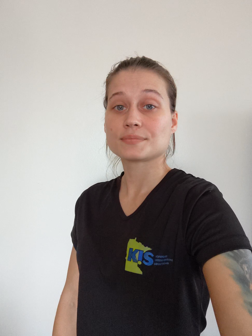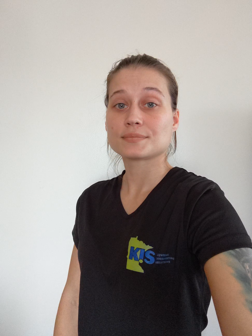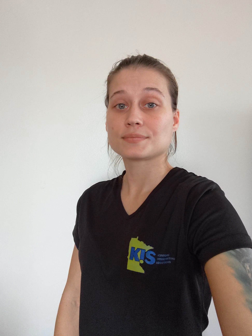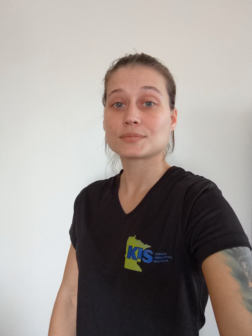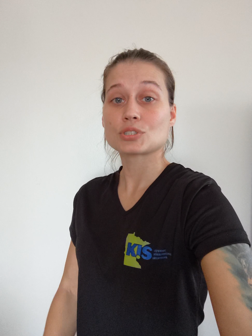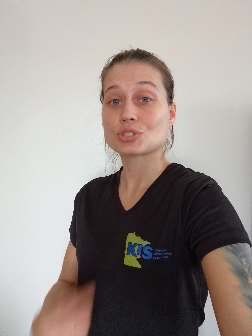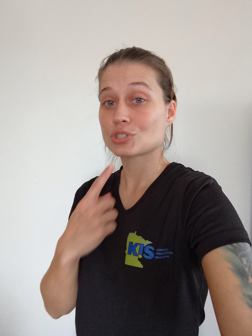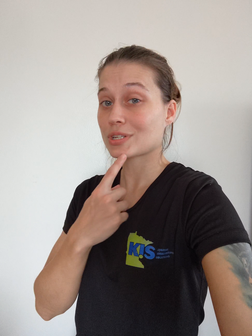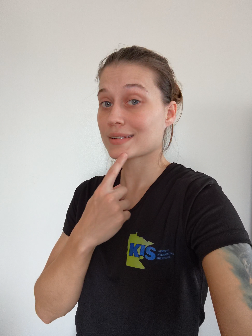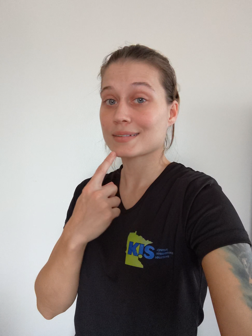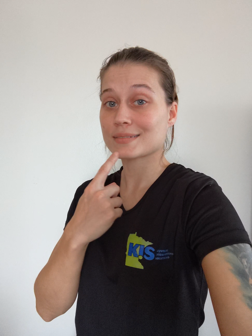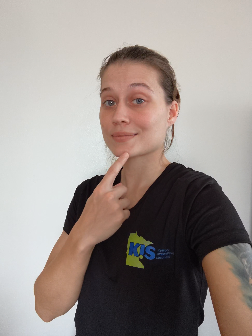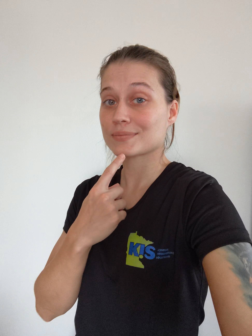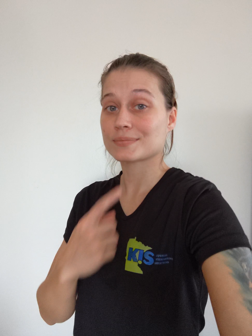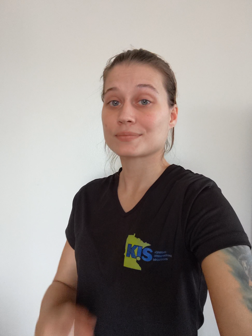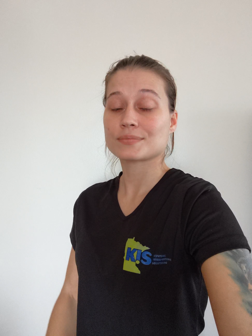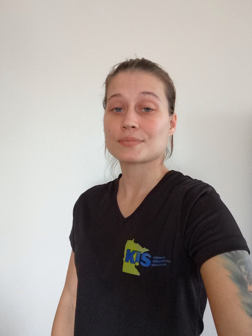chin